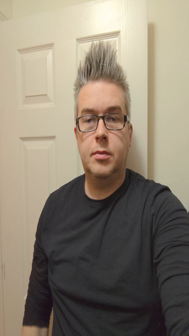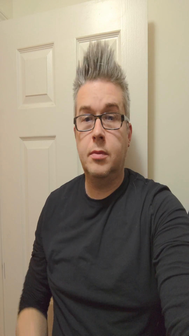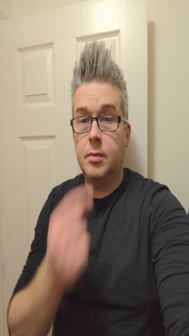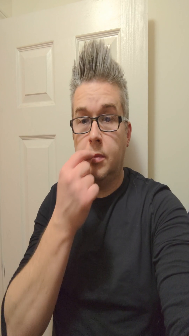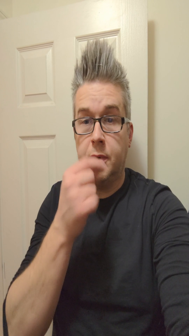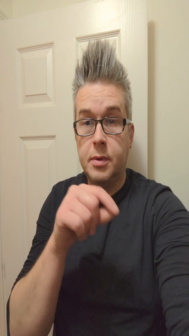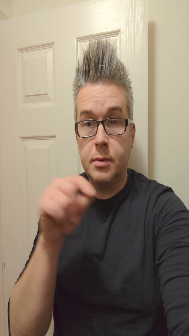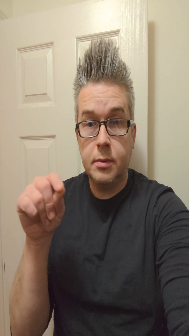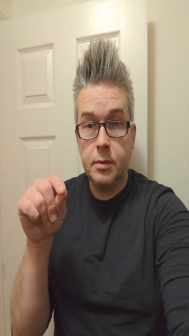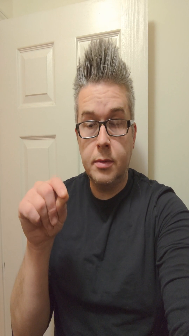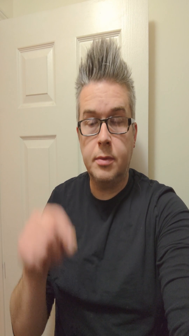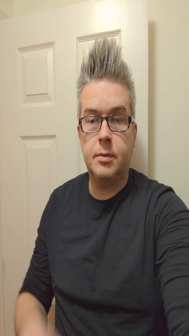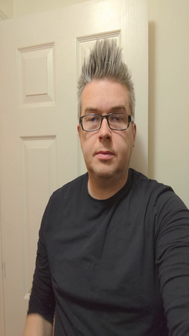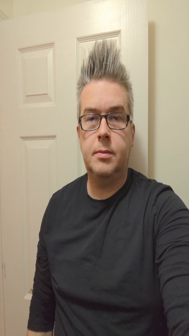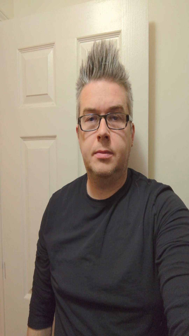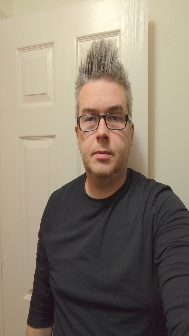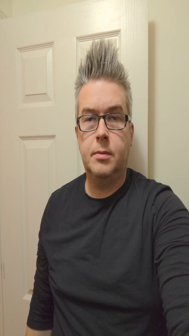pencil